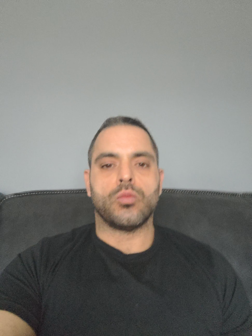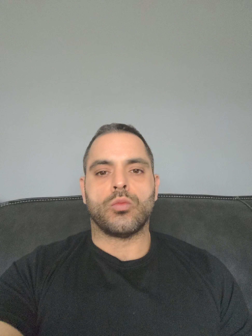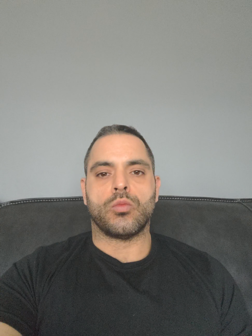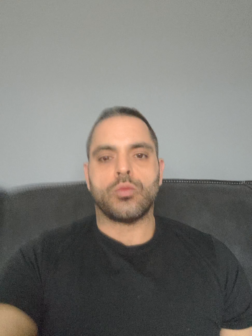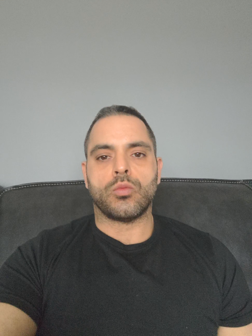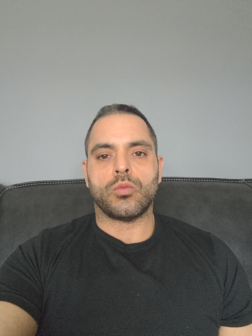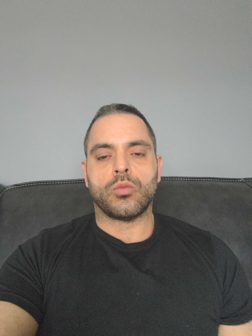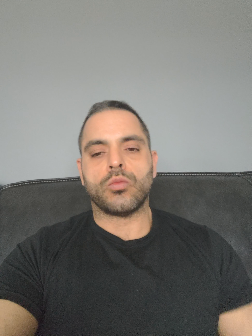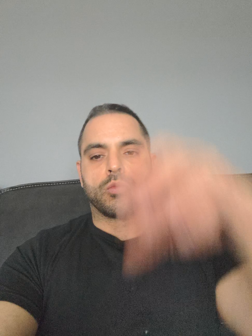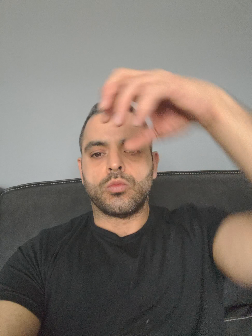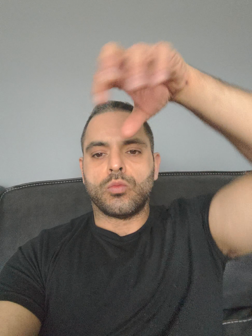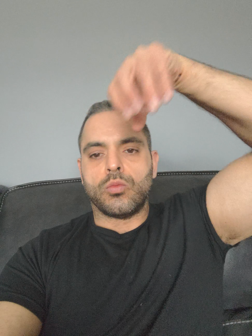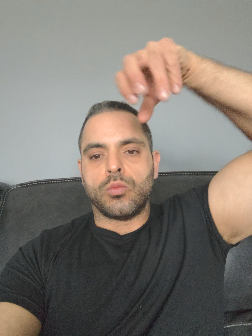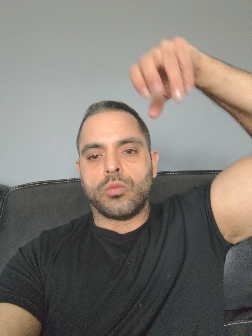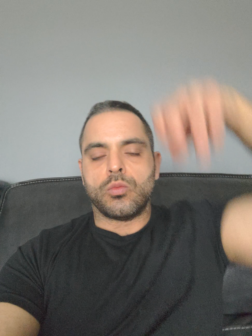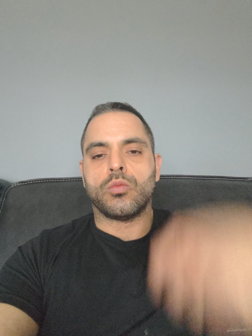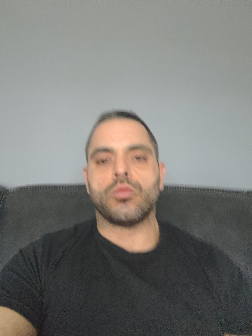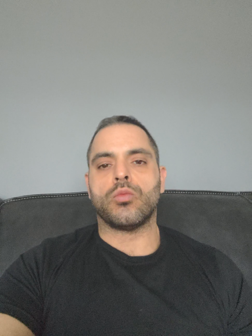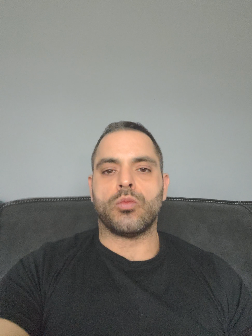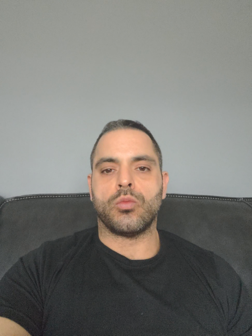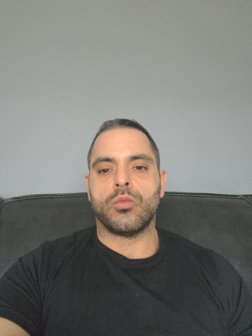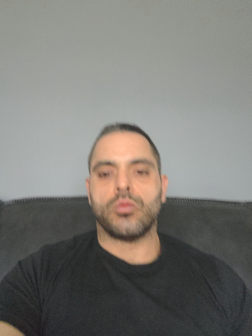cloud